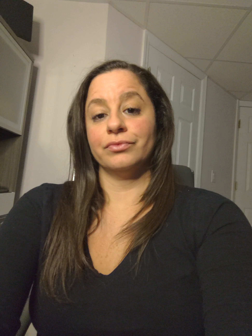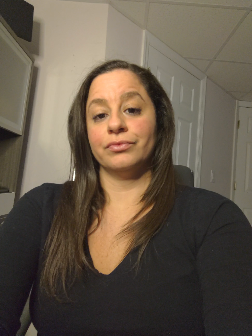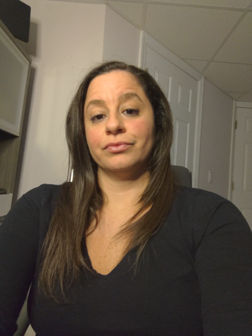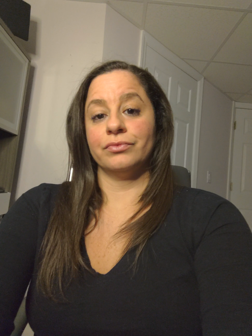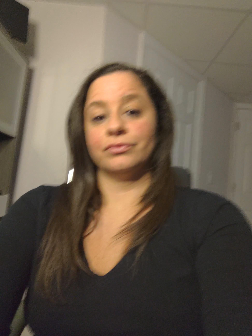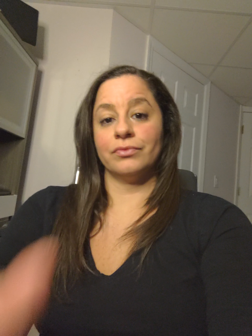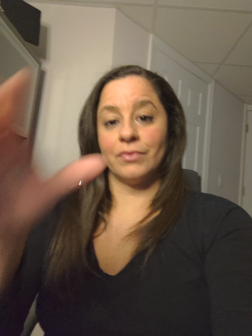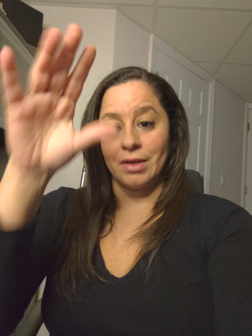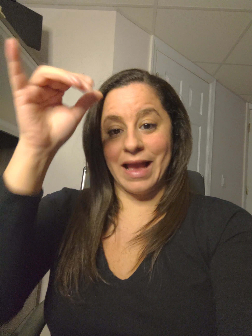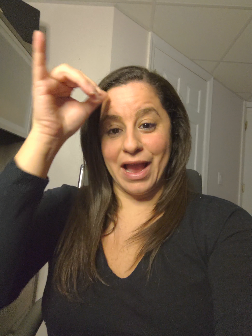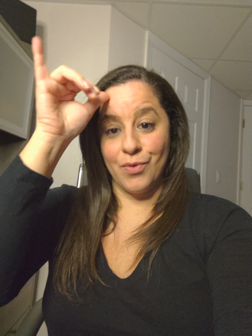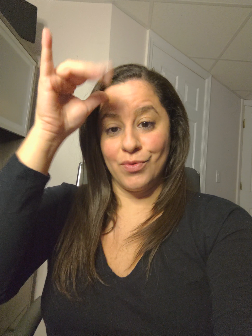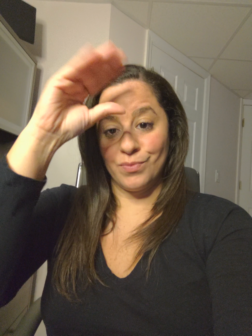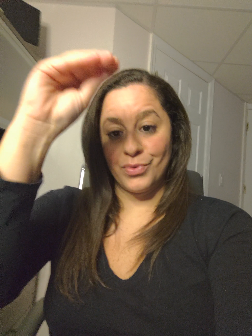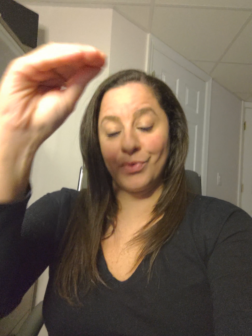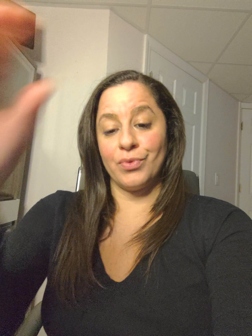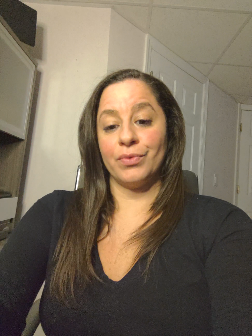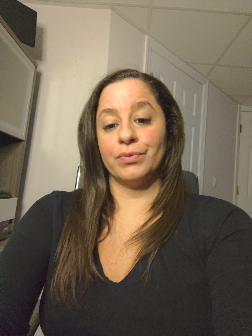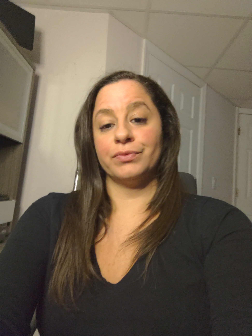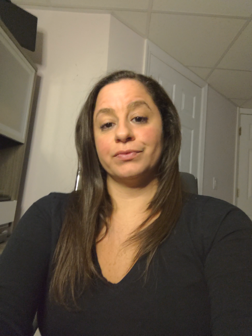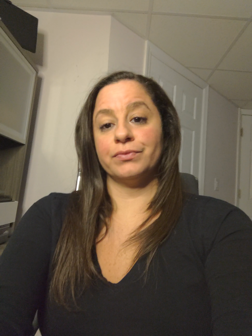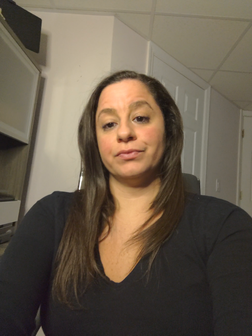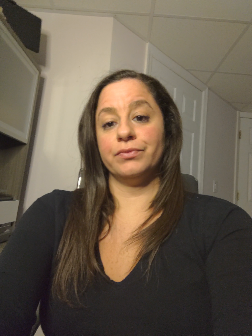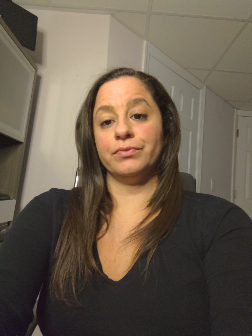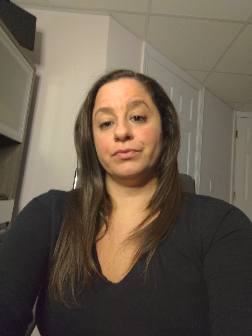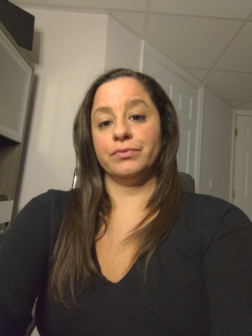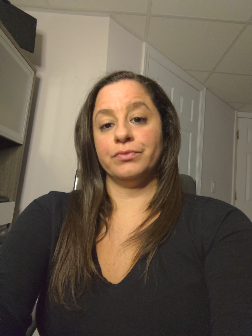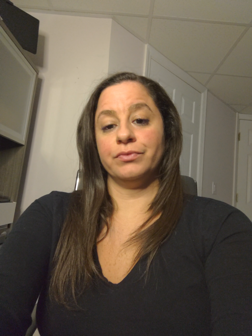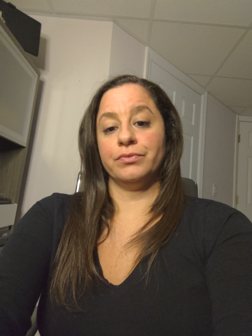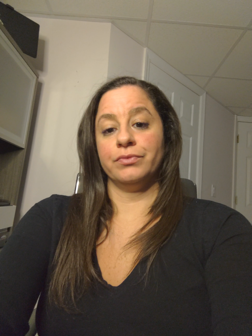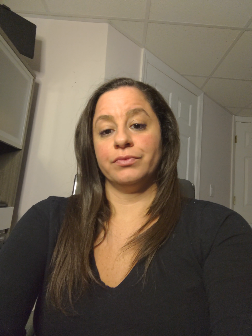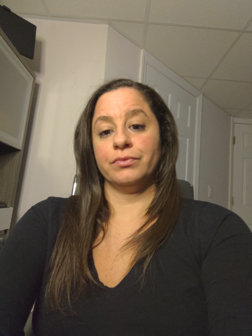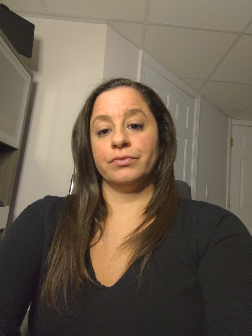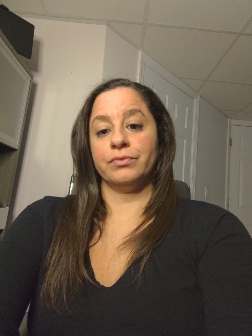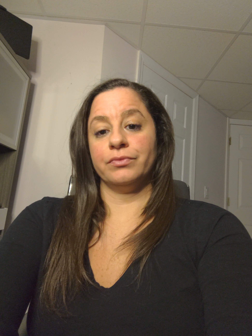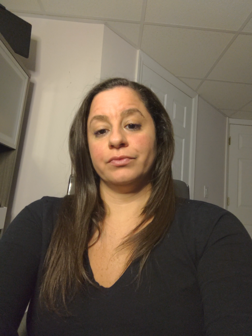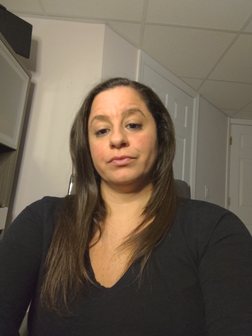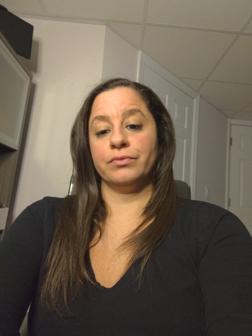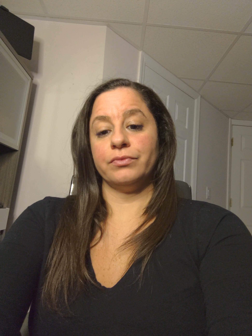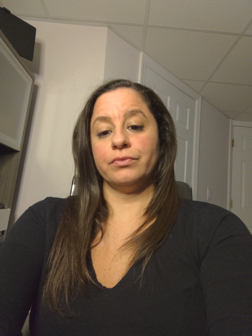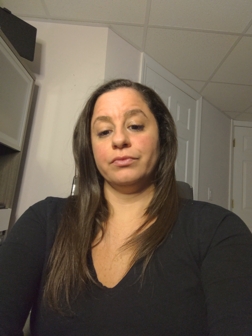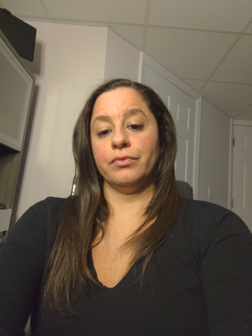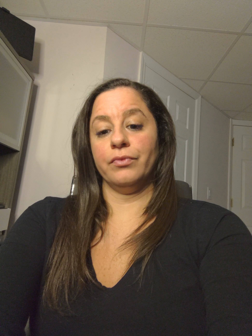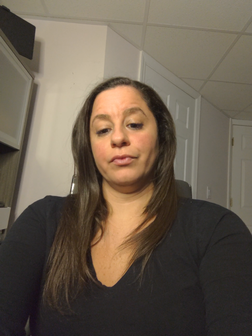cowboy